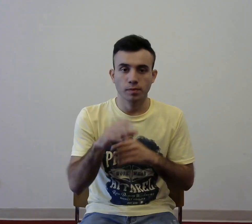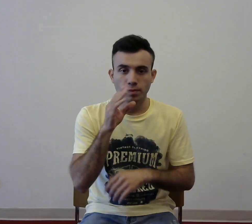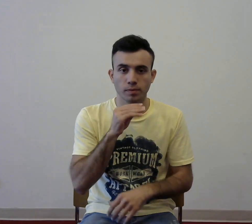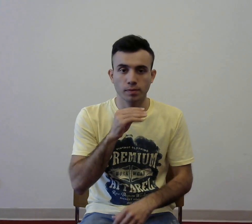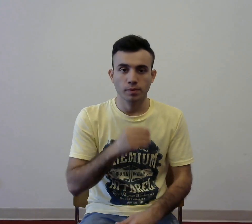bilər